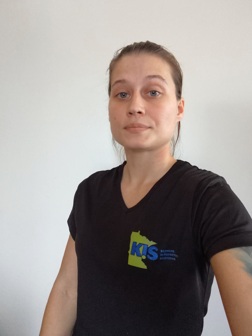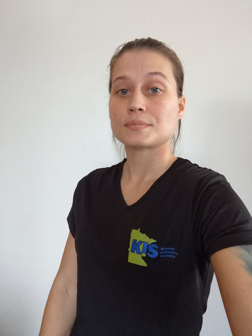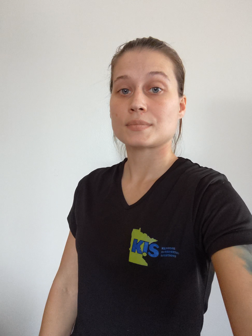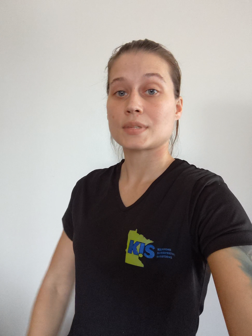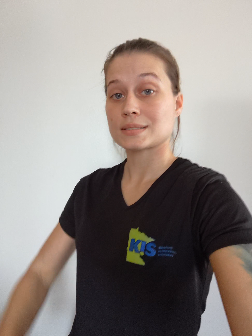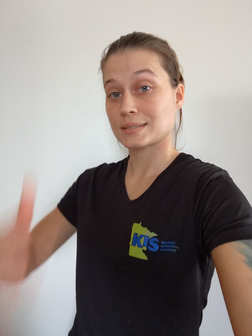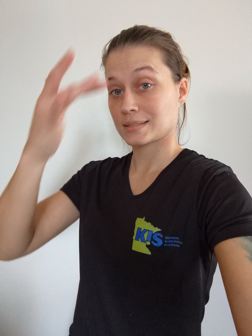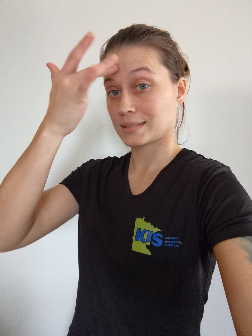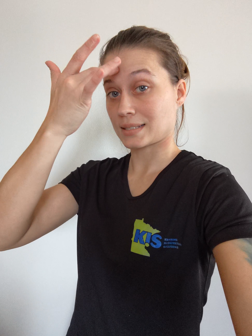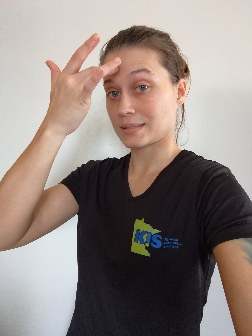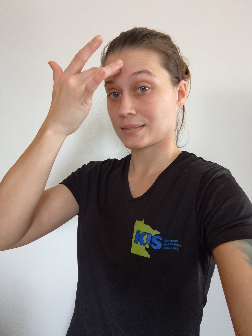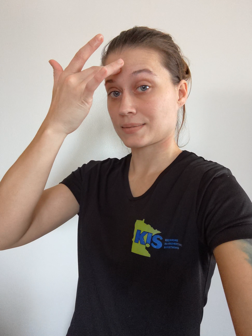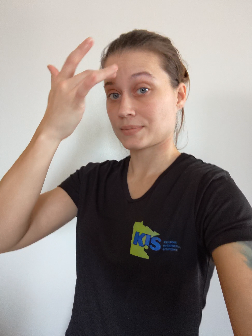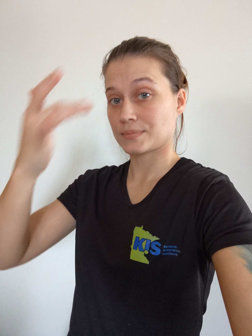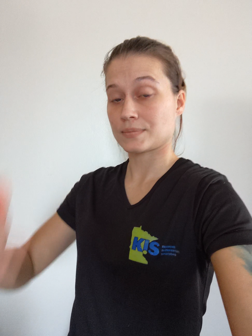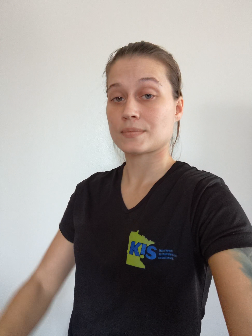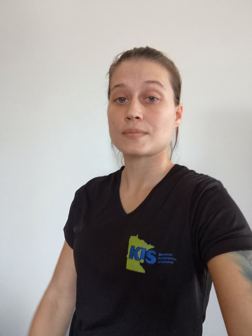sick